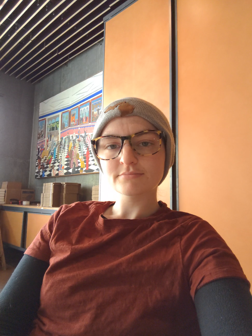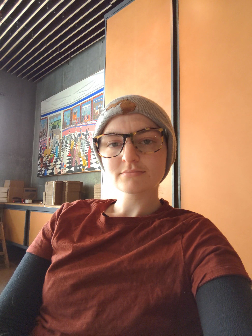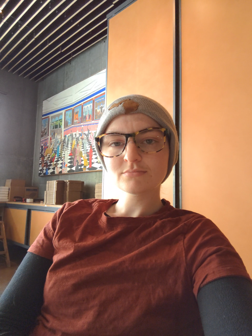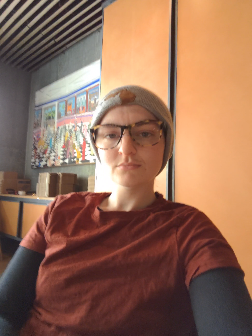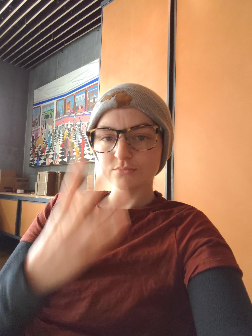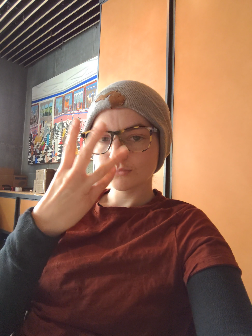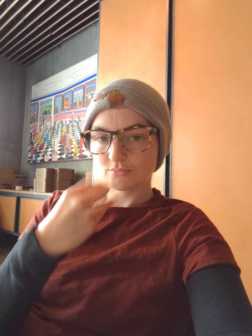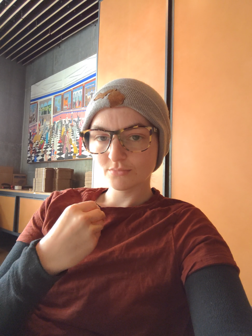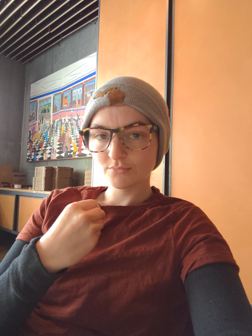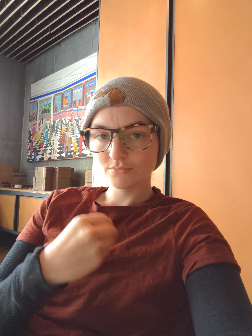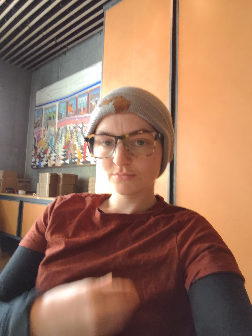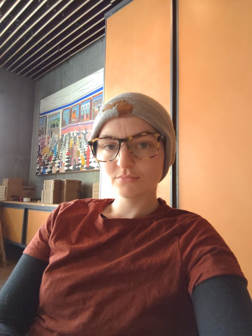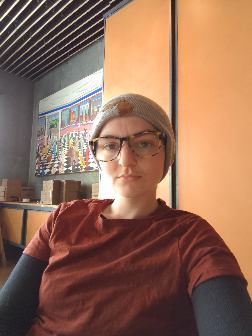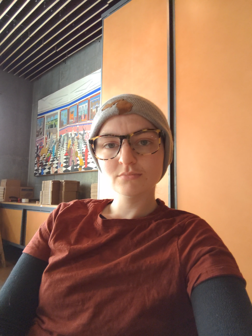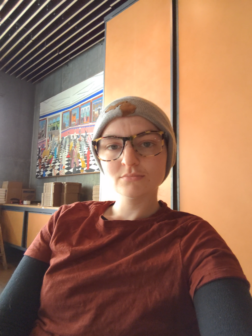sleep